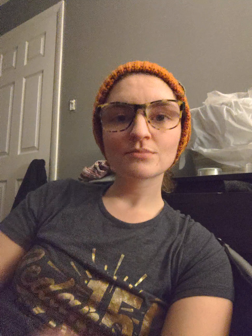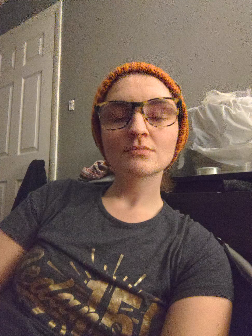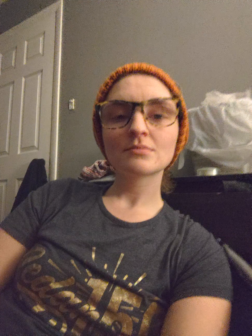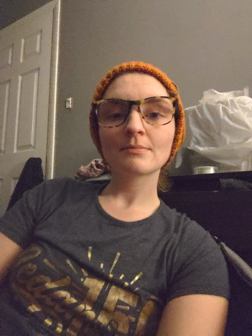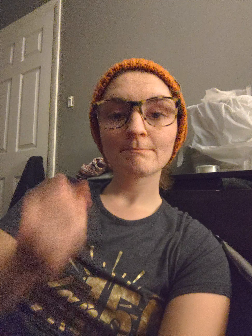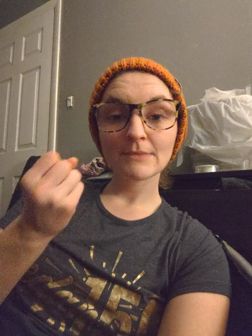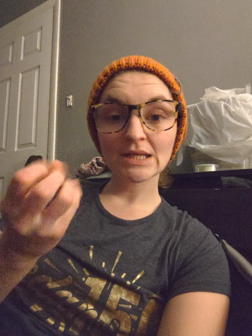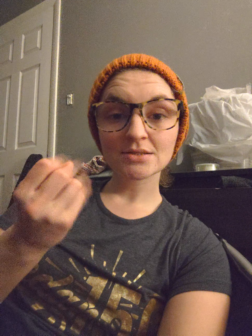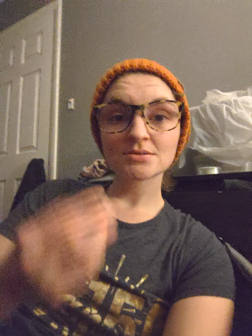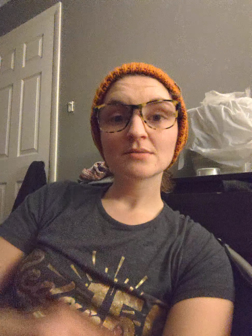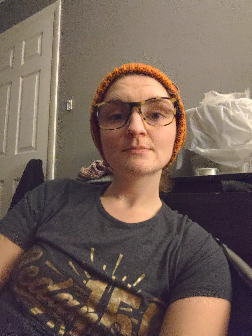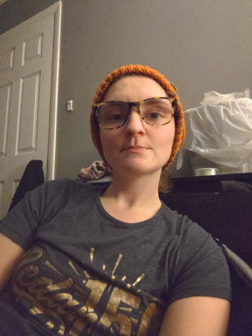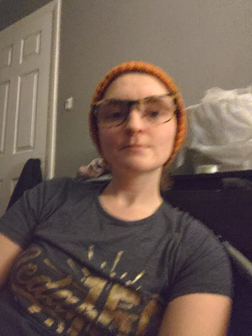many